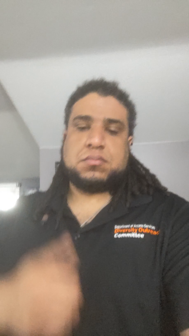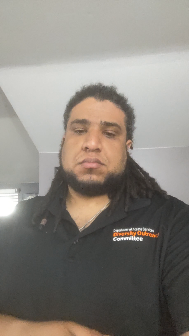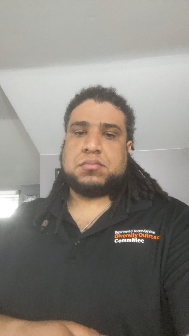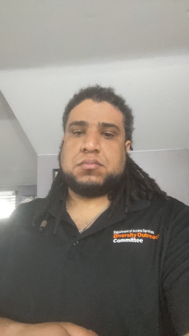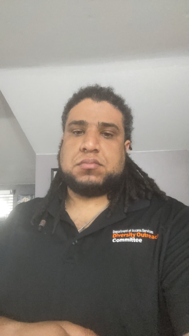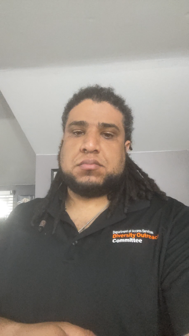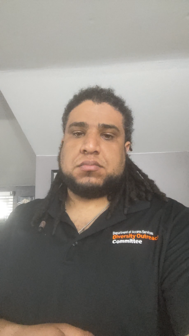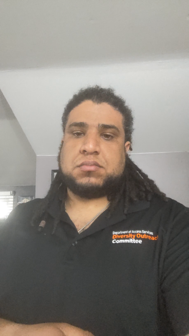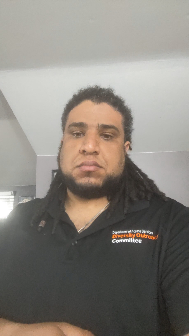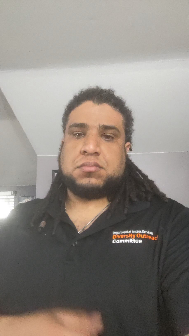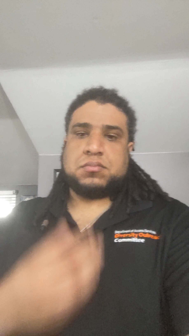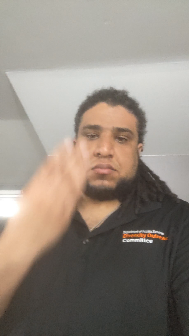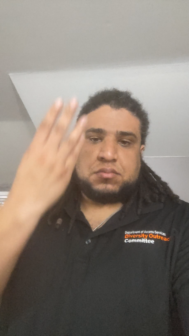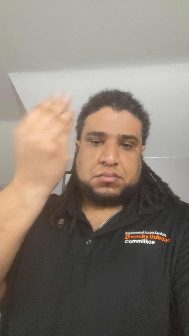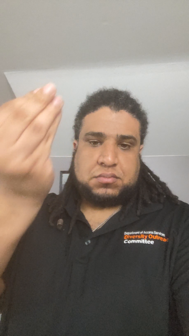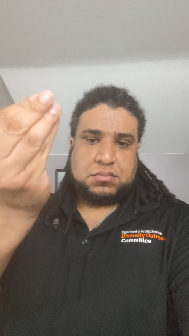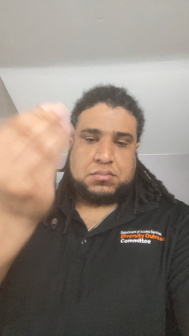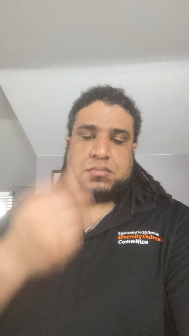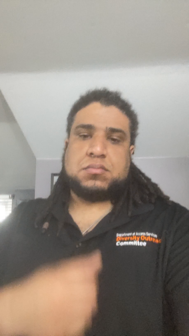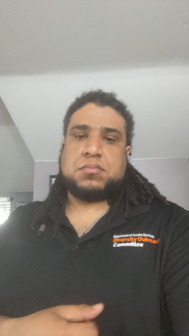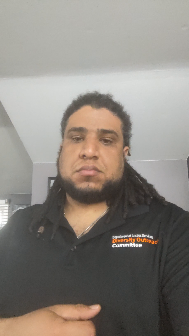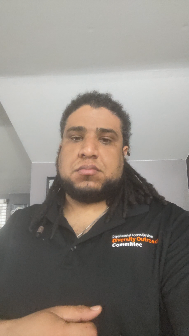going to